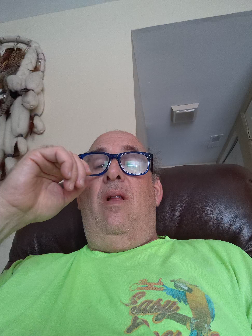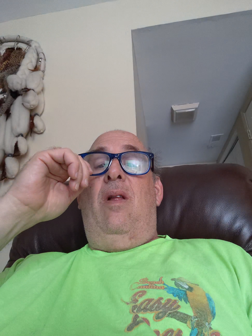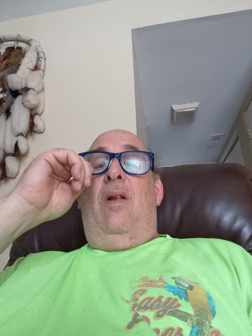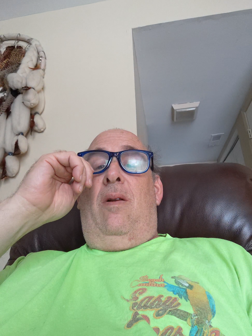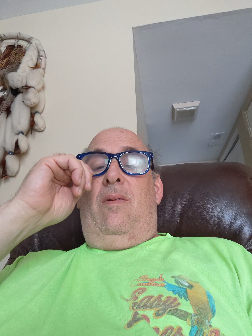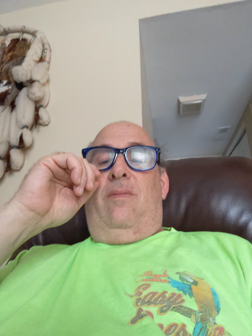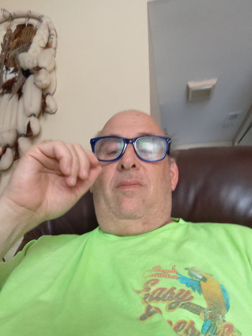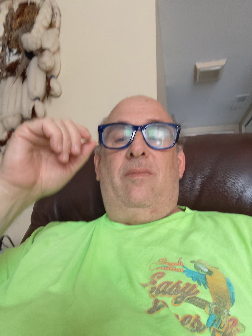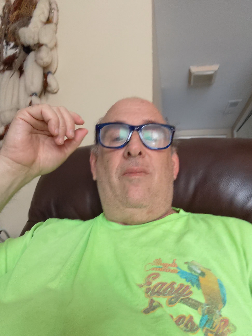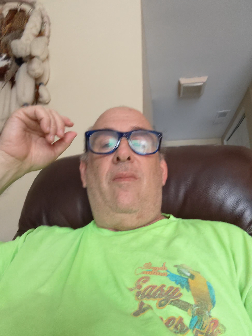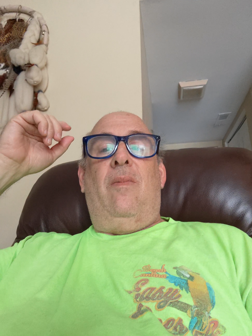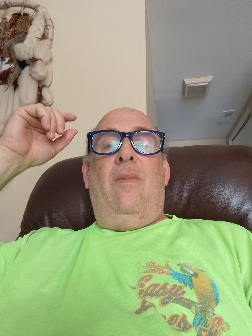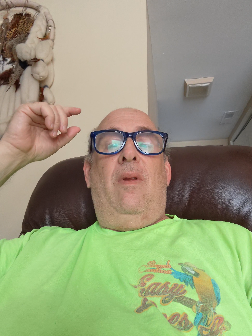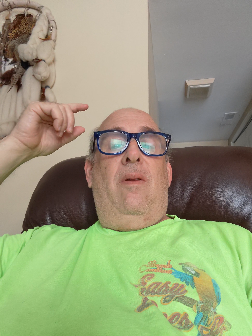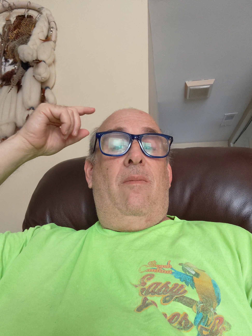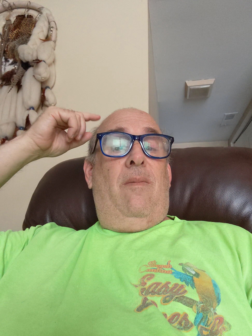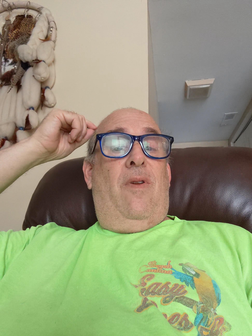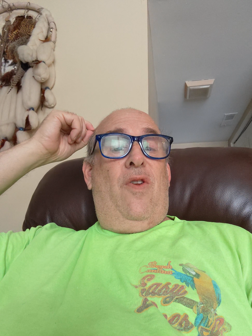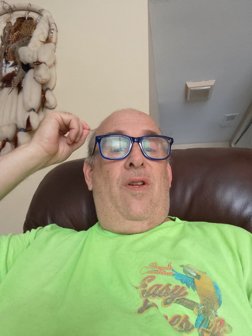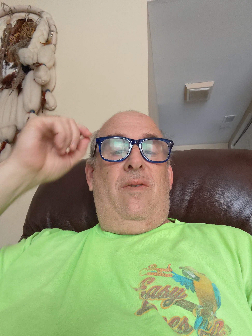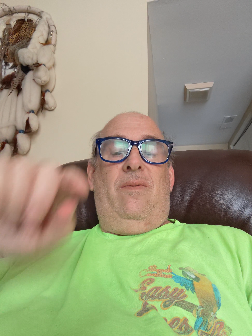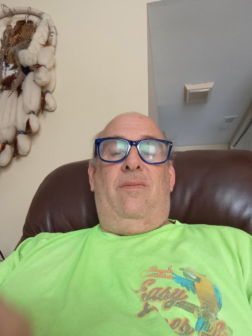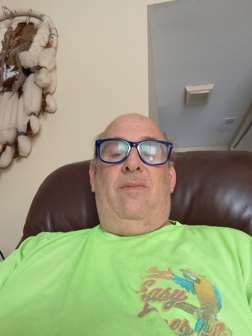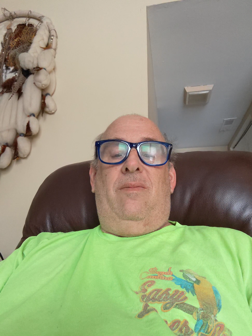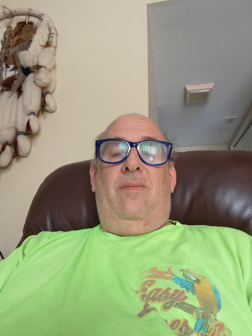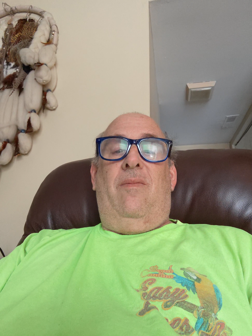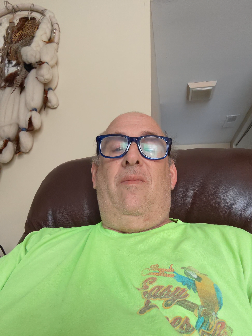hair